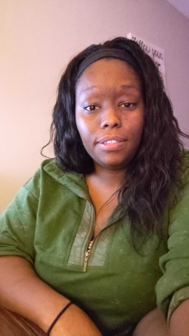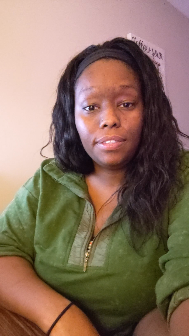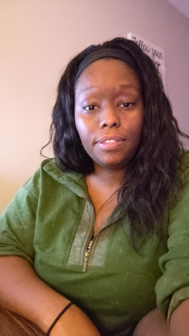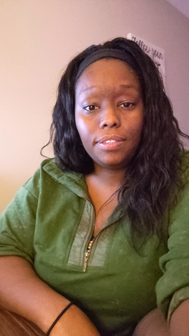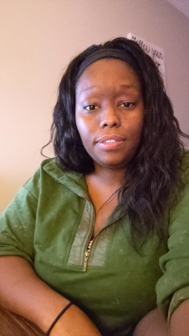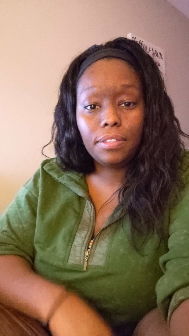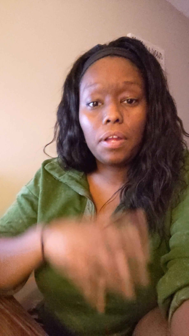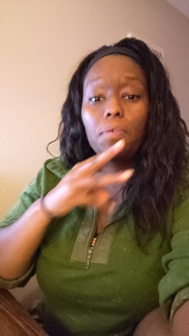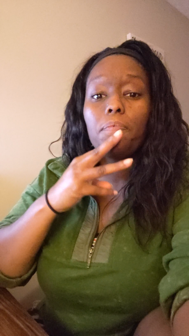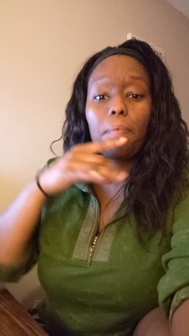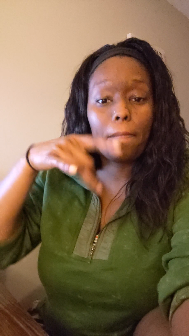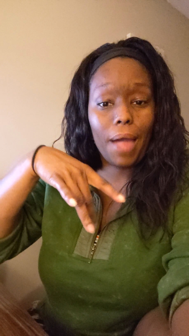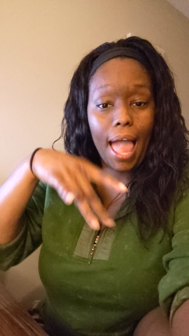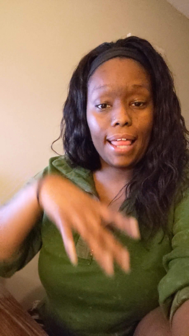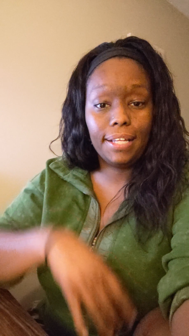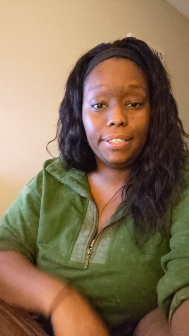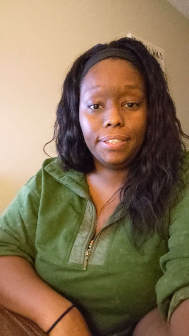melon